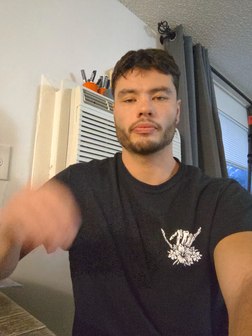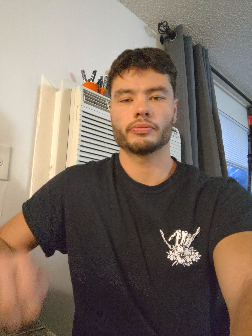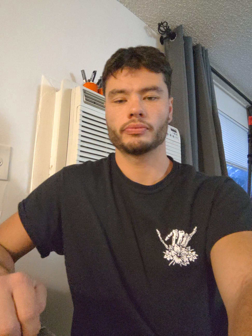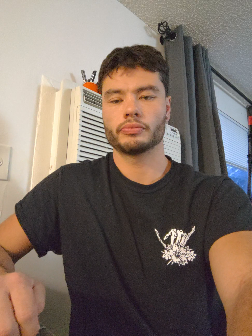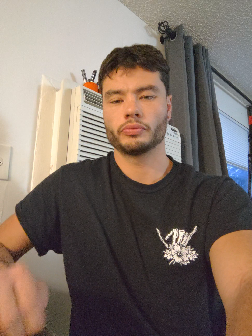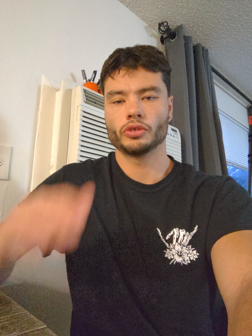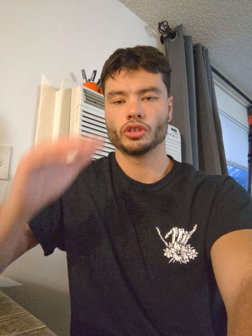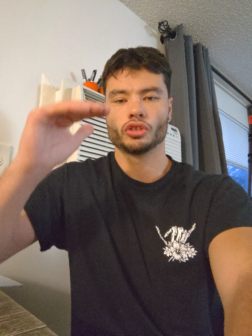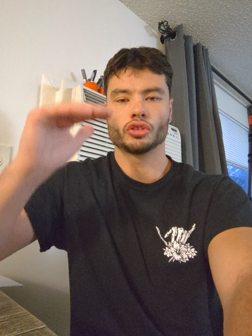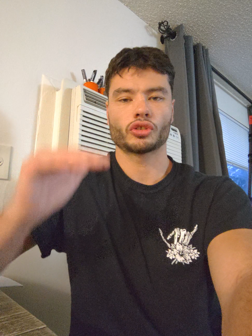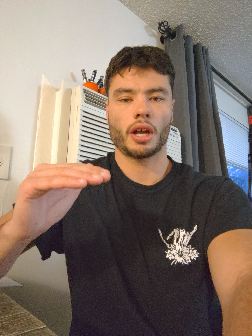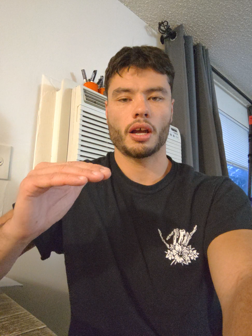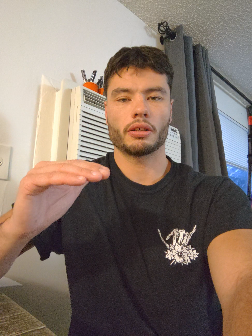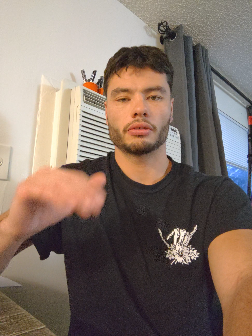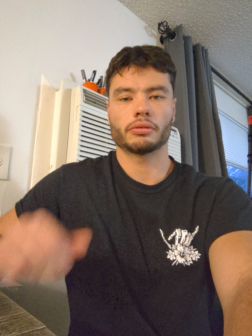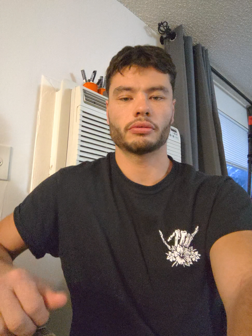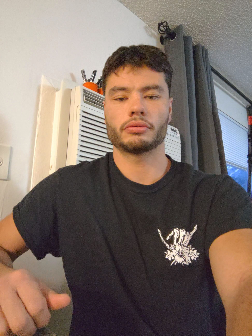child